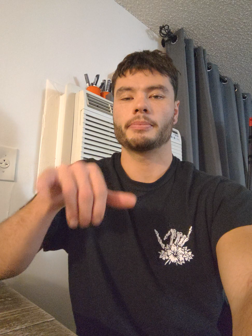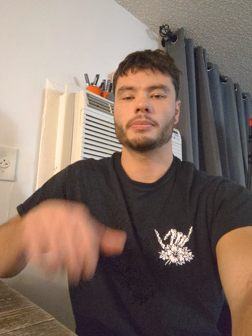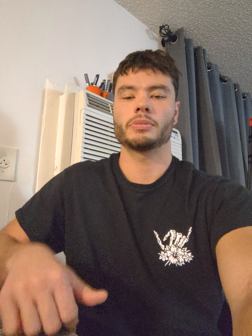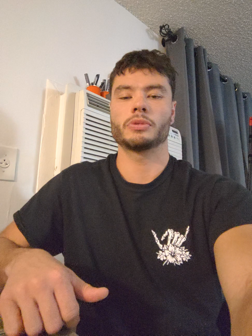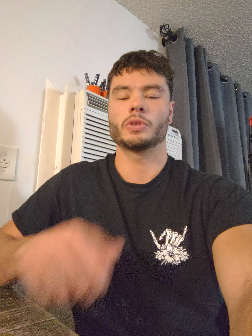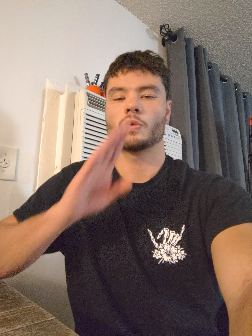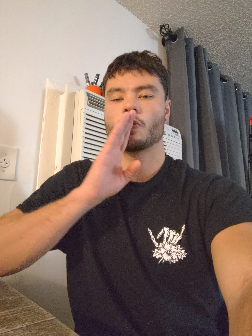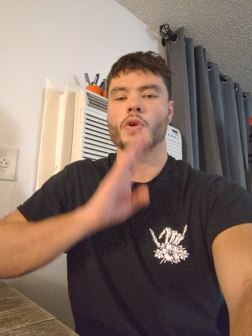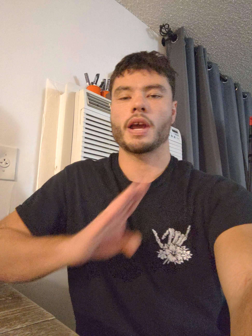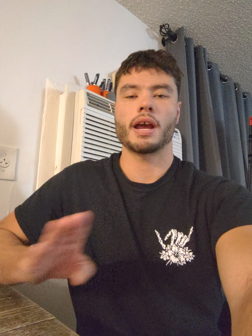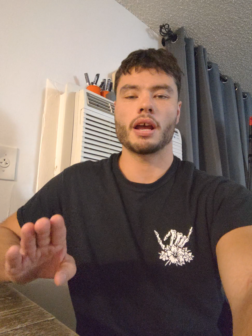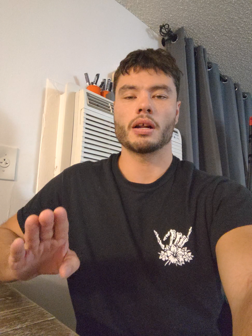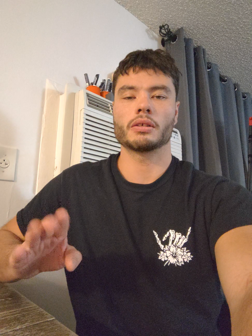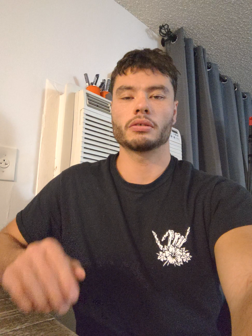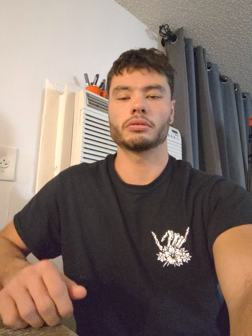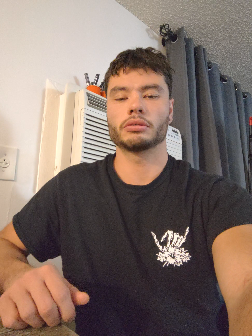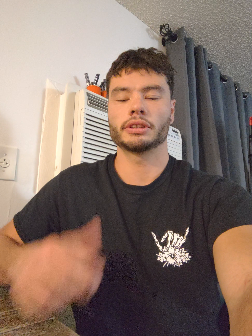quiet